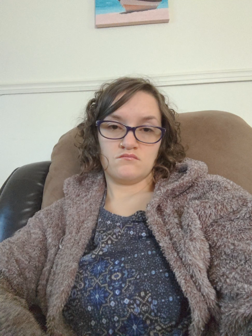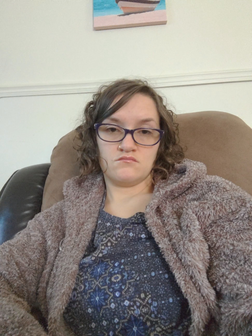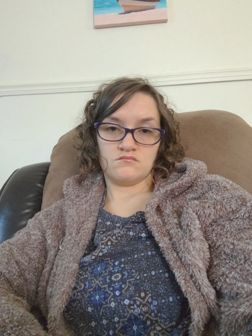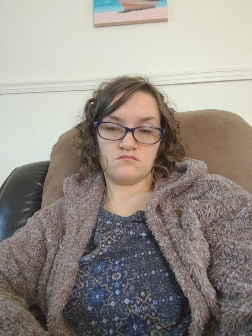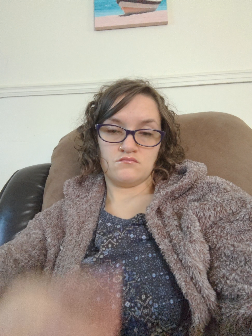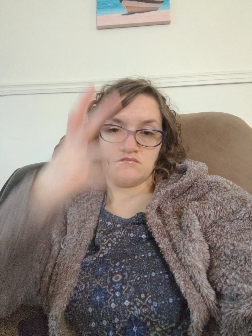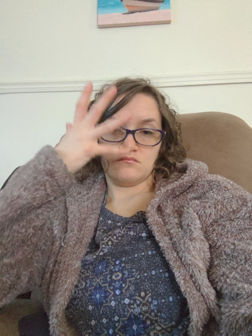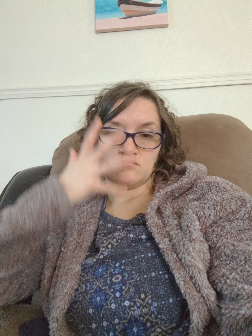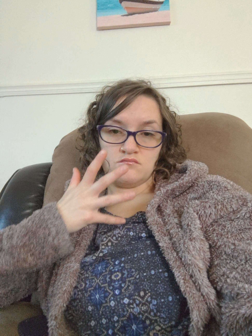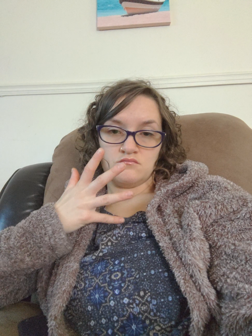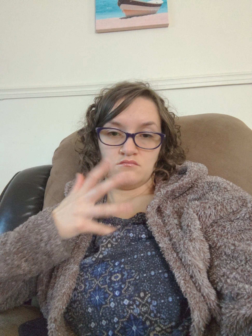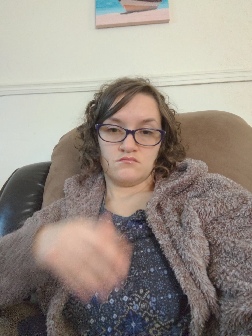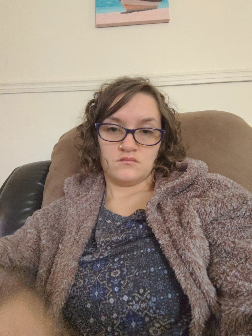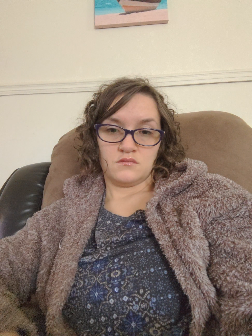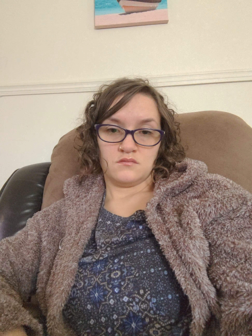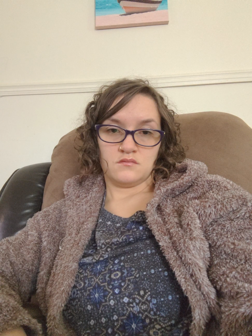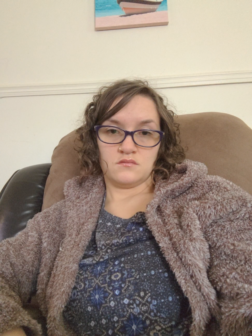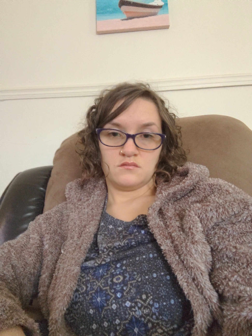sad